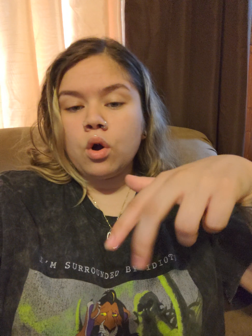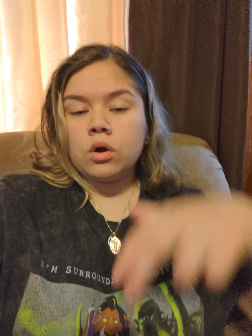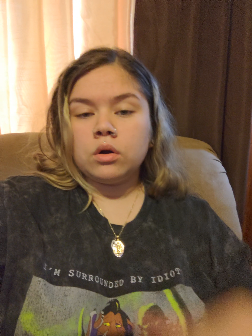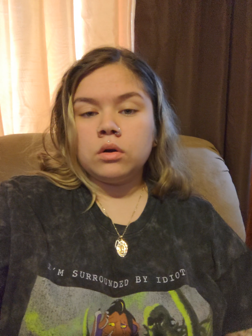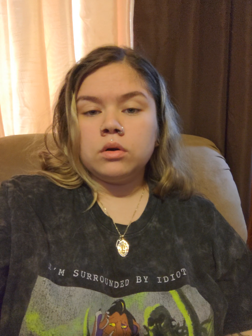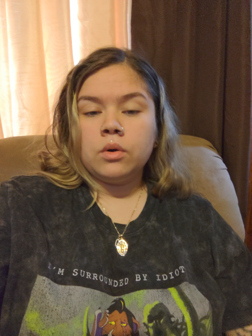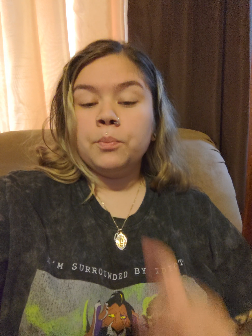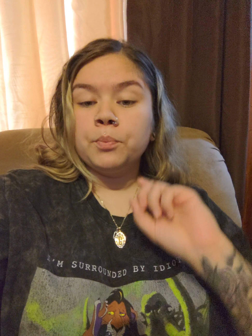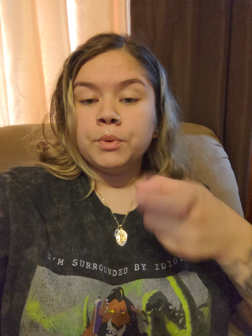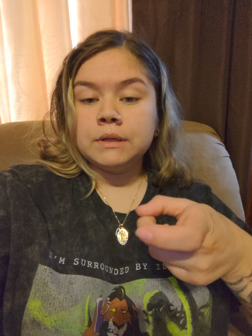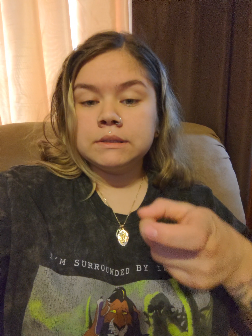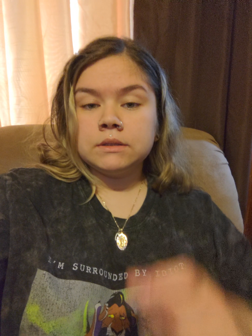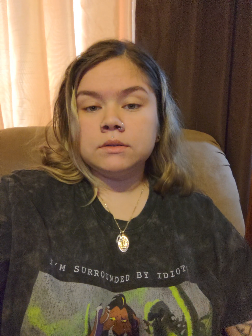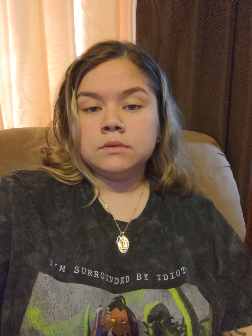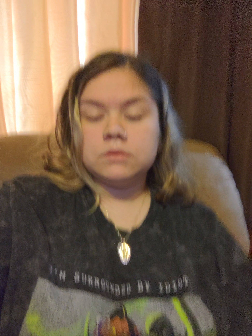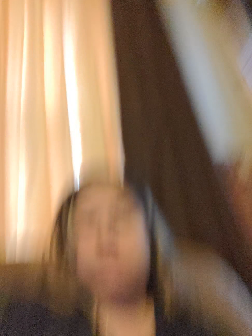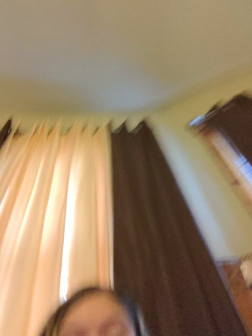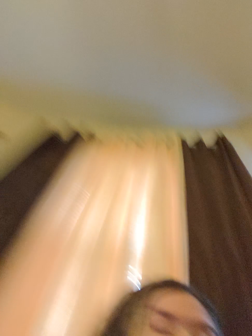present